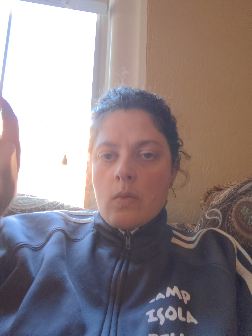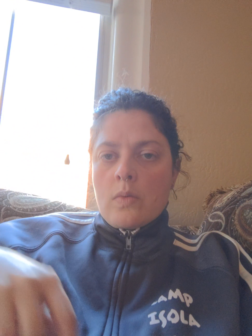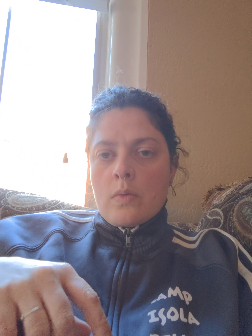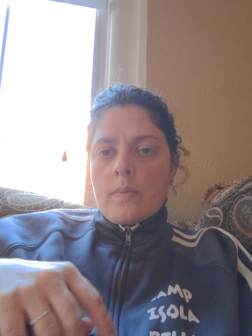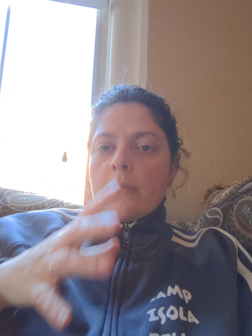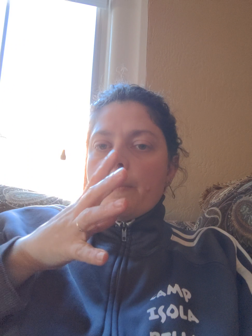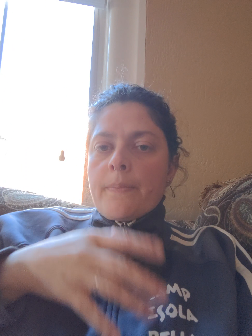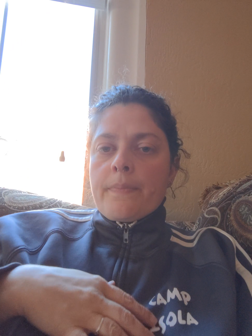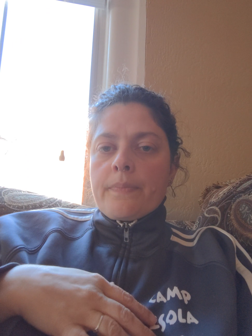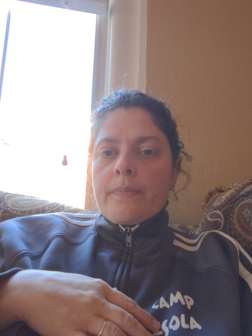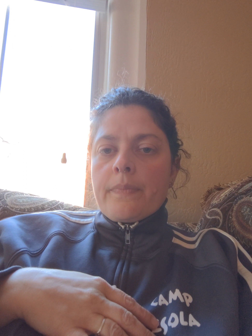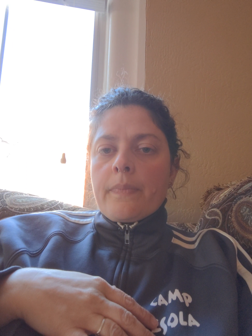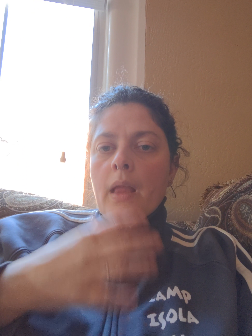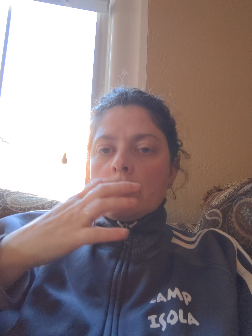mom